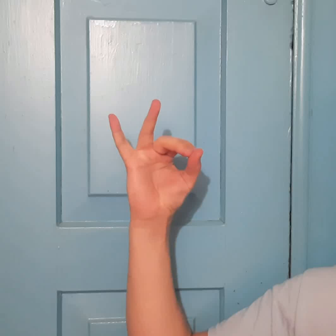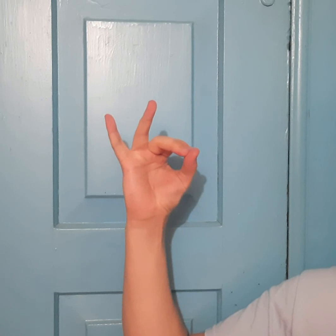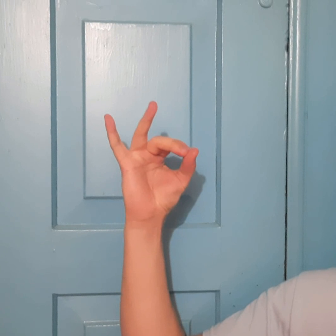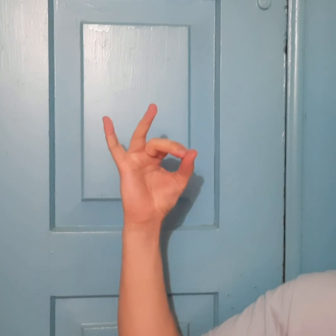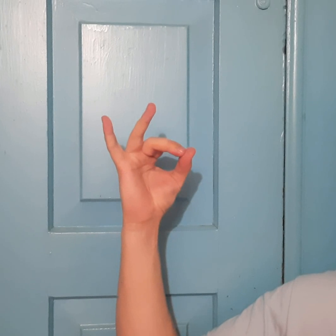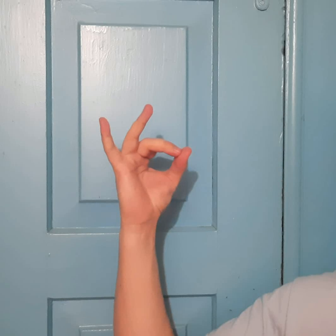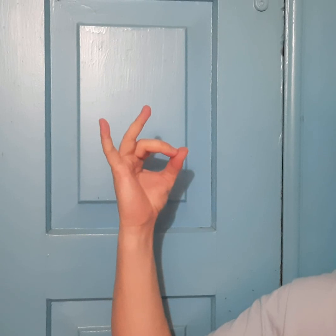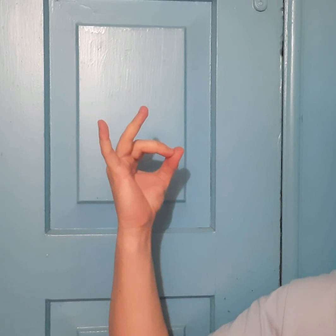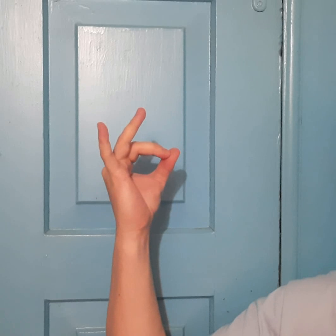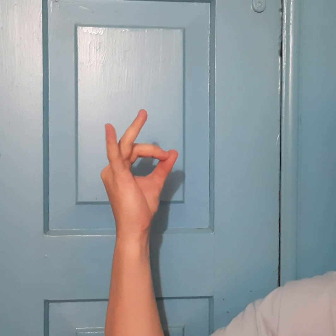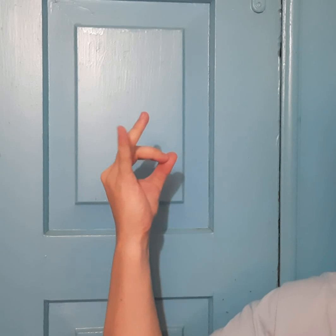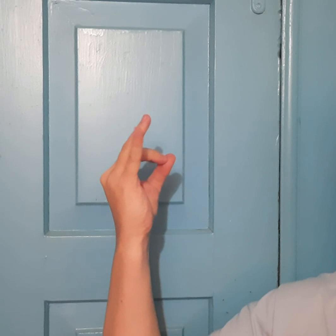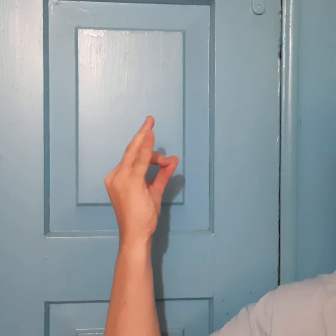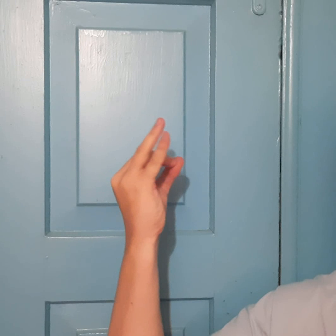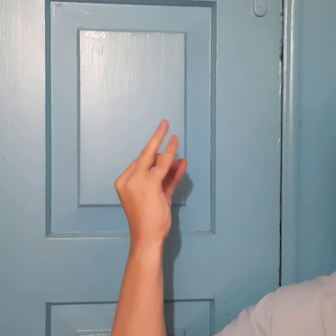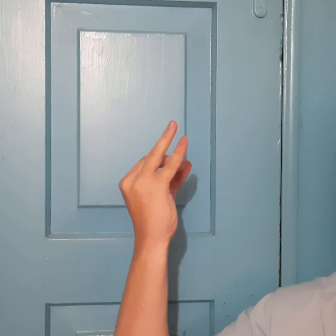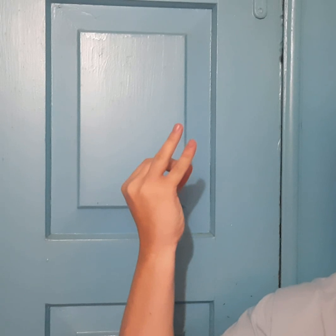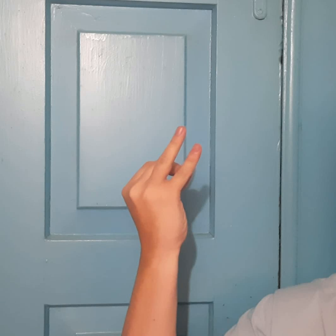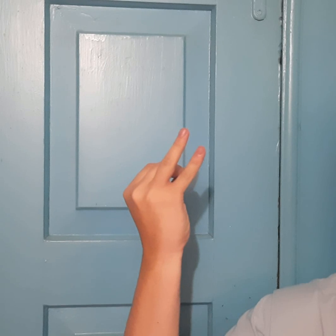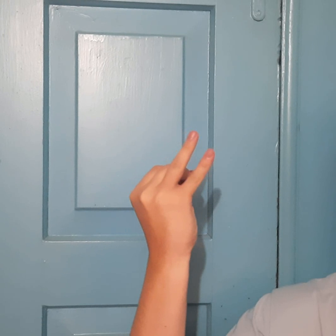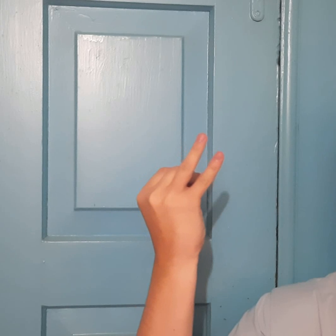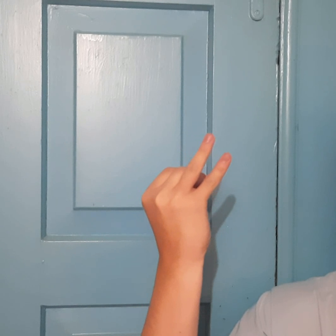Й